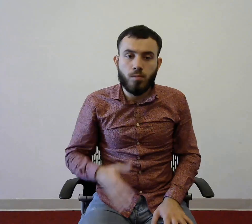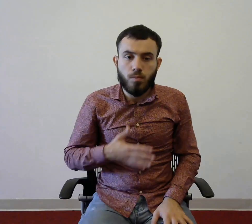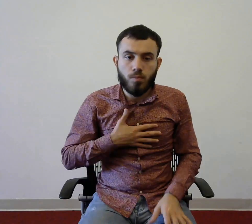mən